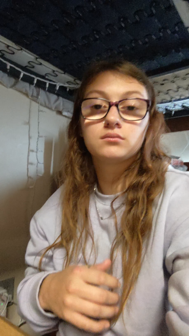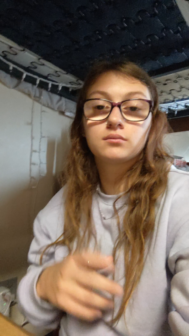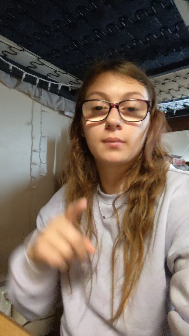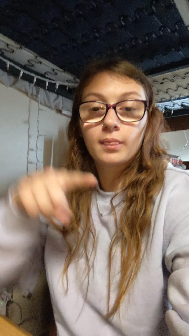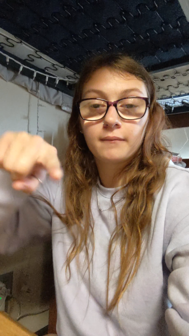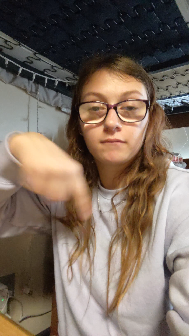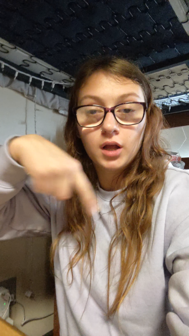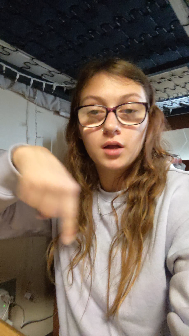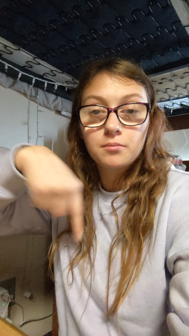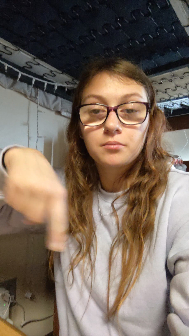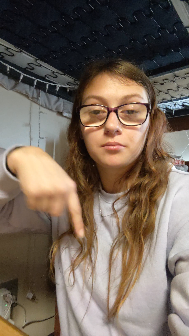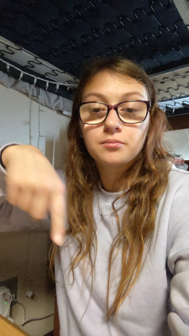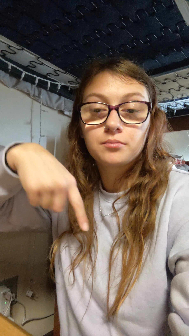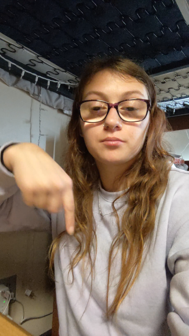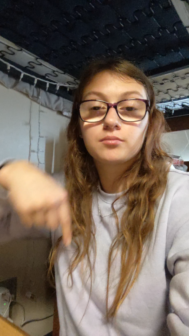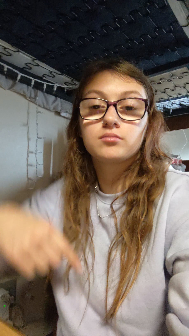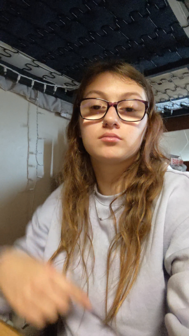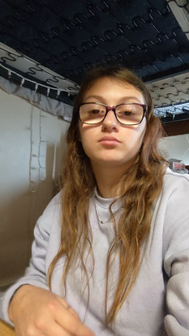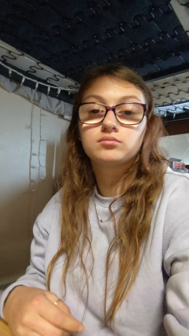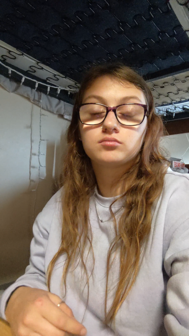flip-flop